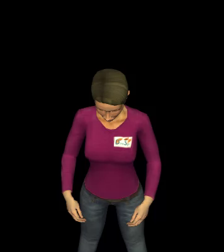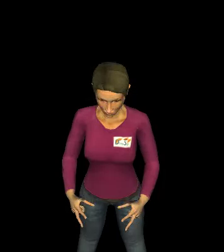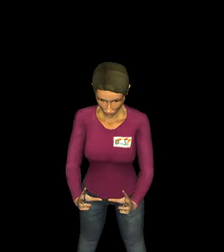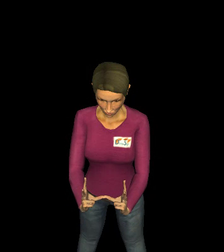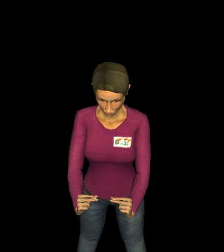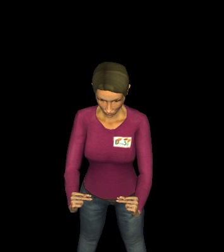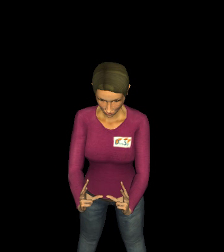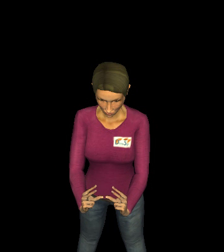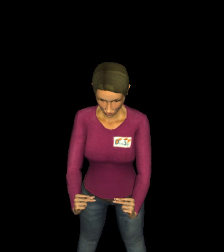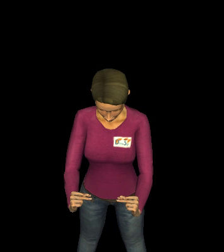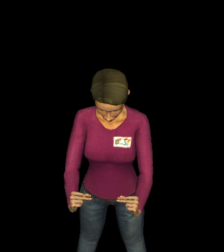يصف